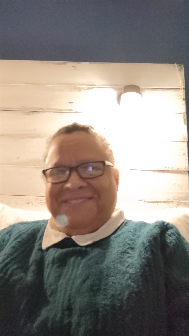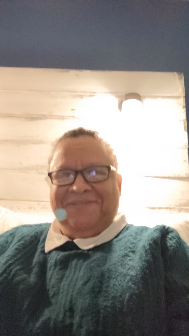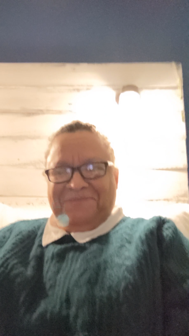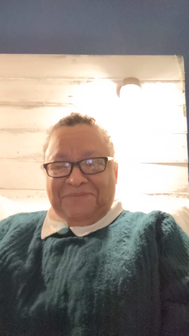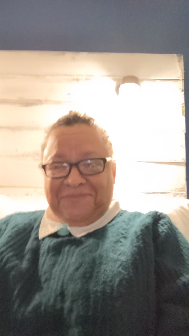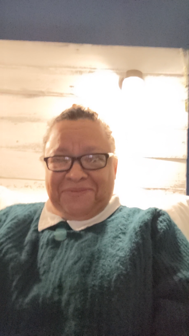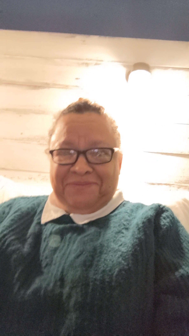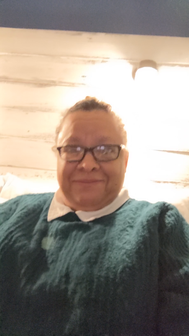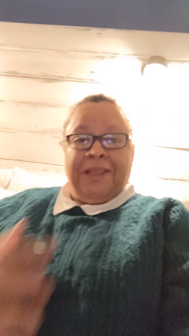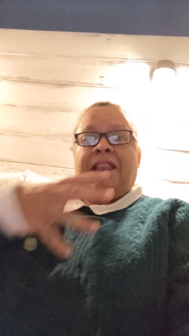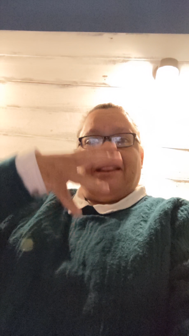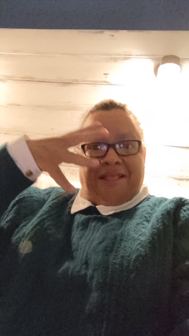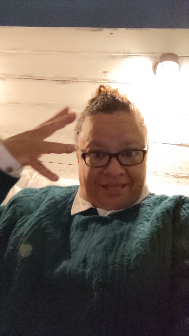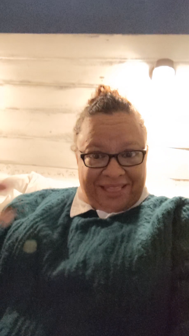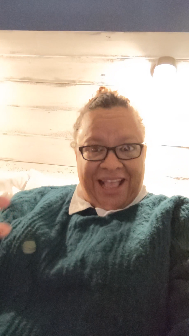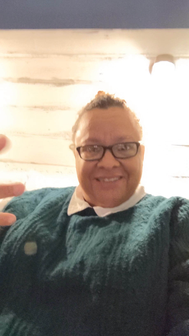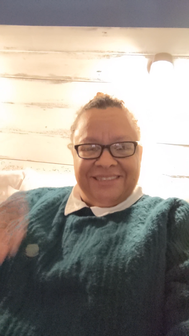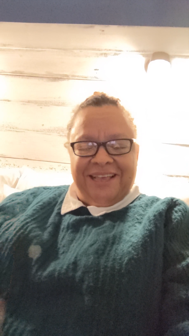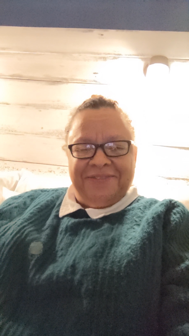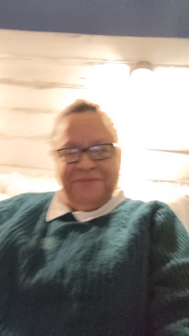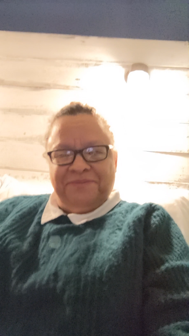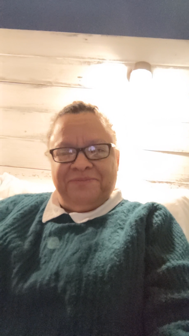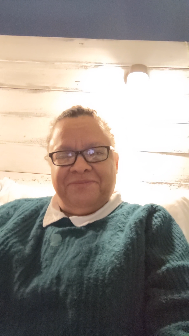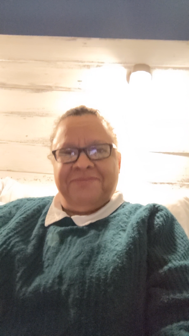a lot